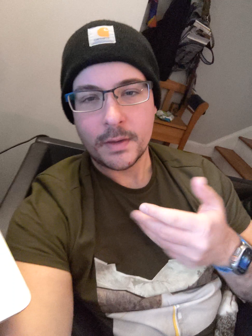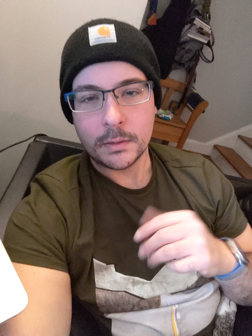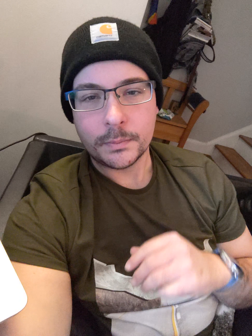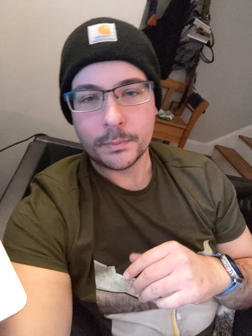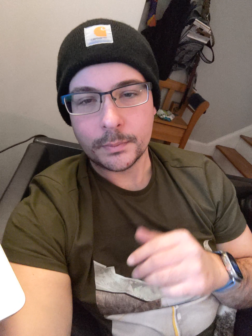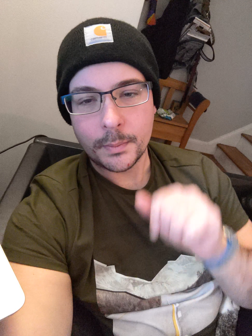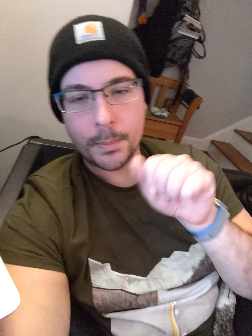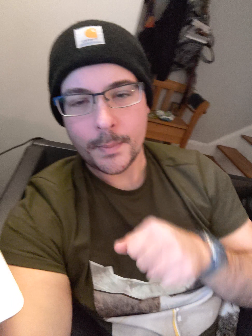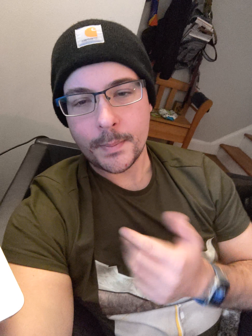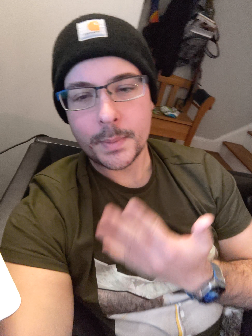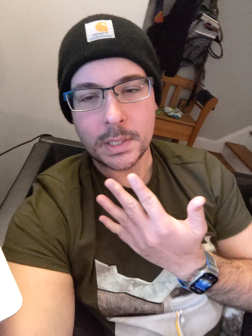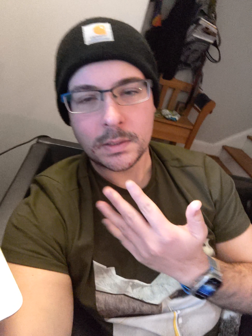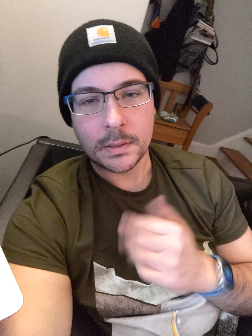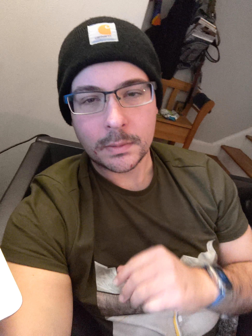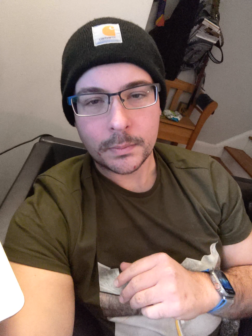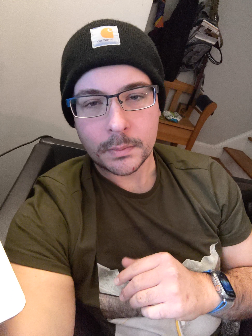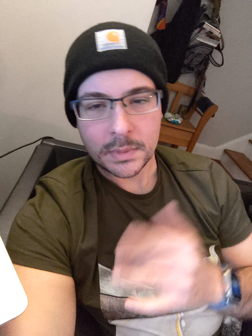mitten